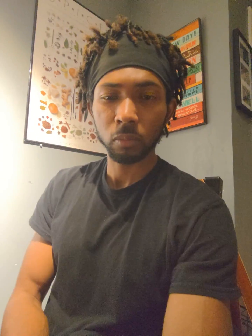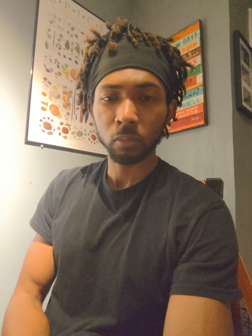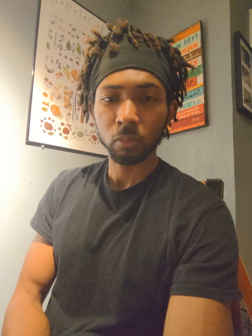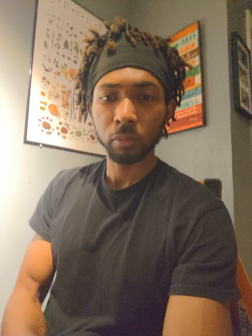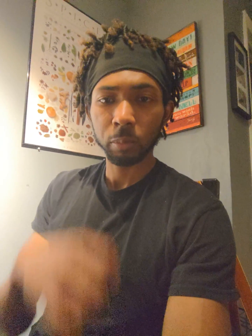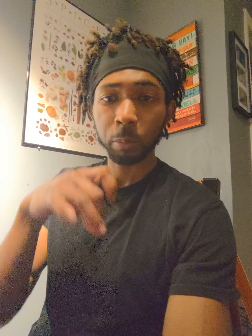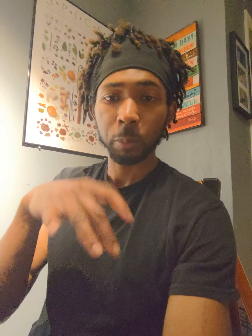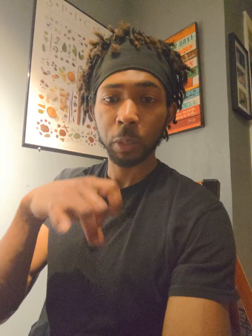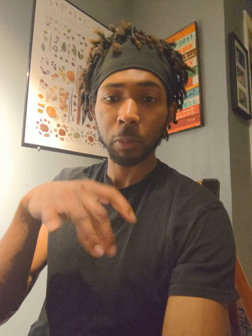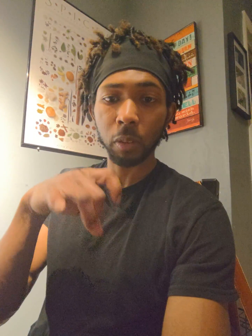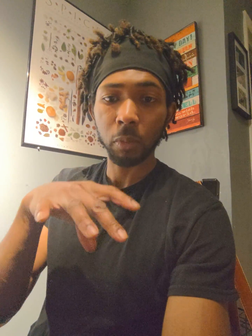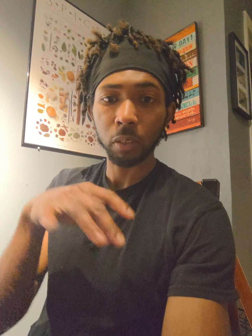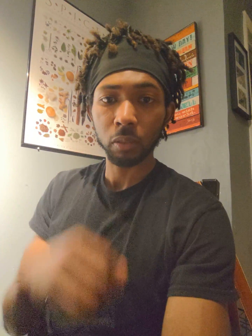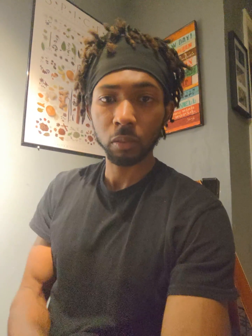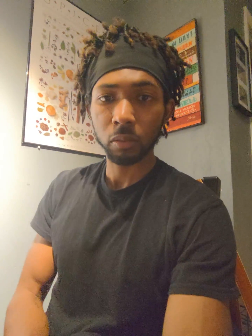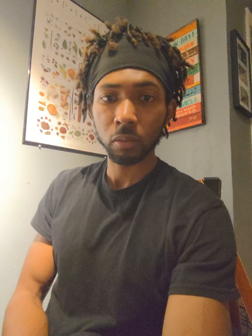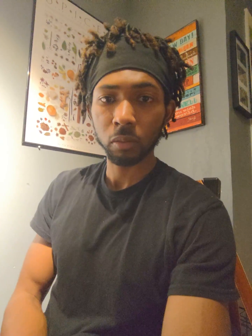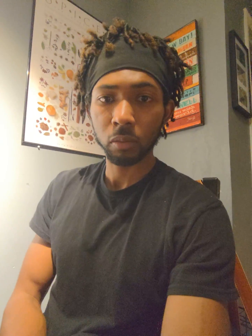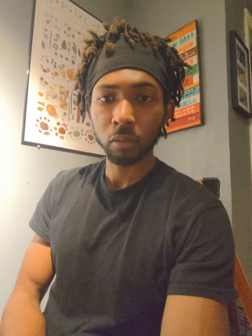pumpkin